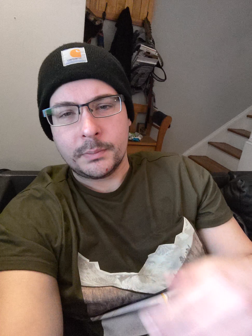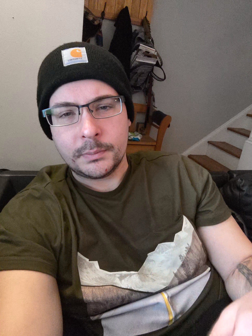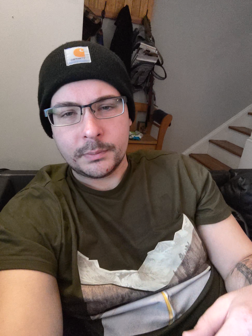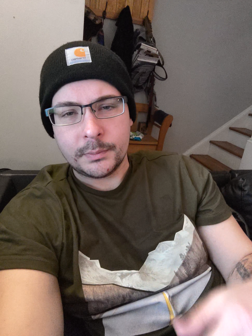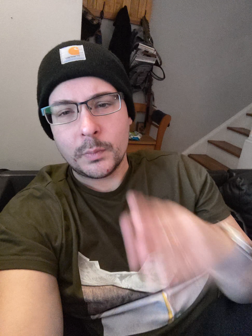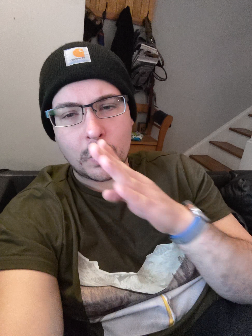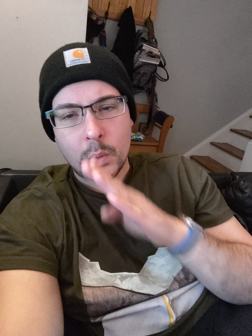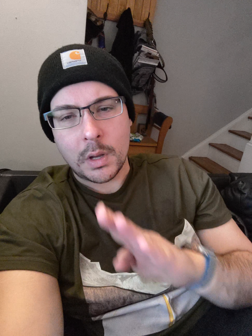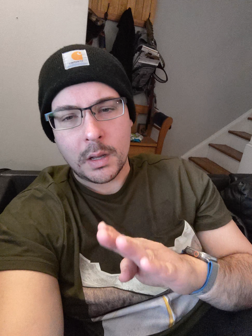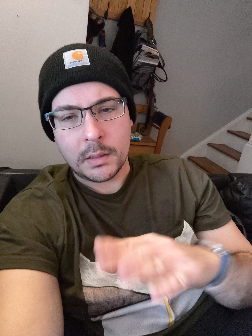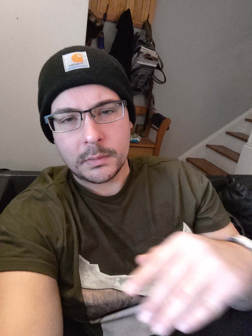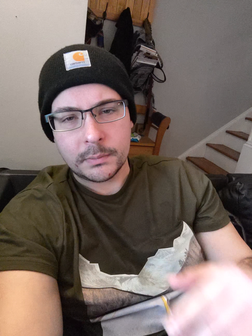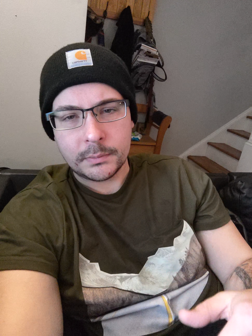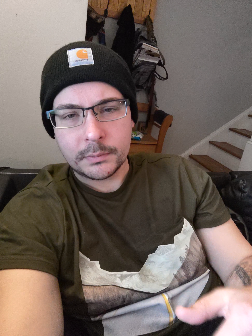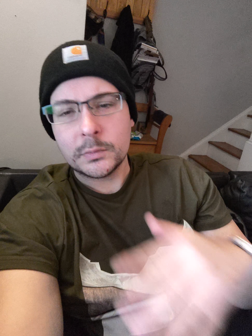quiet